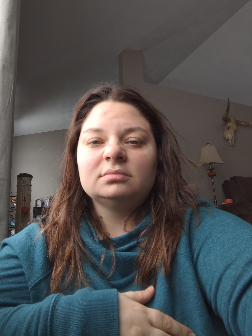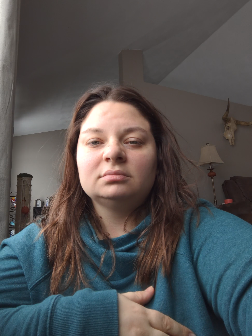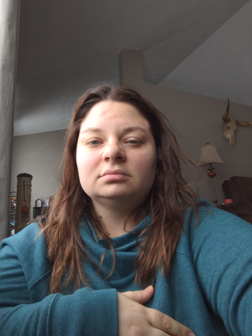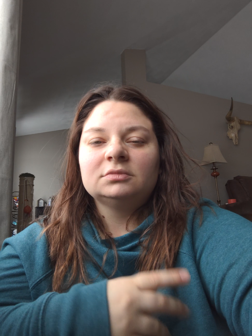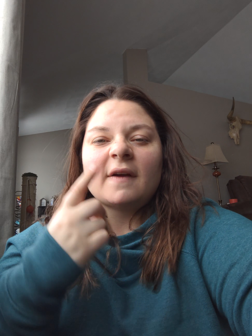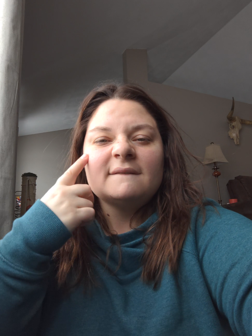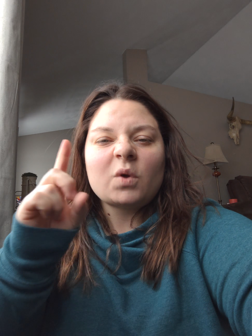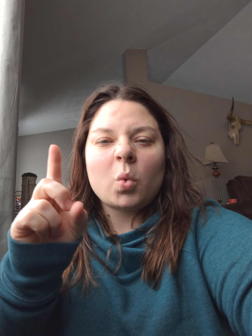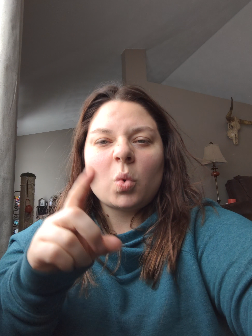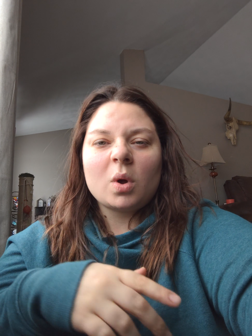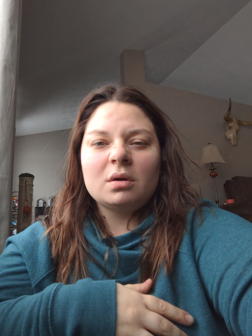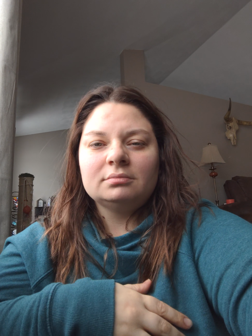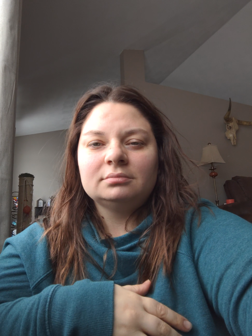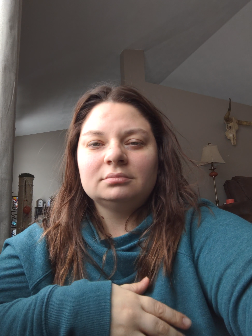for